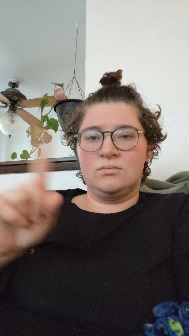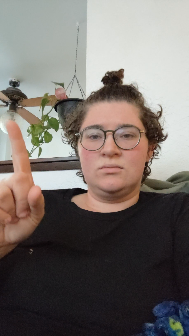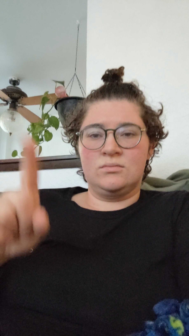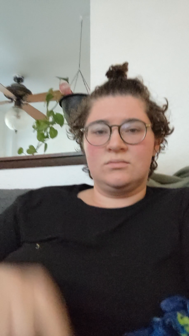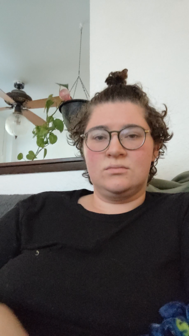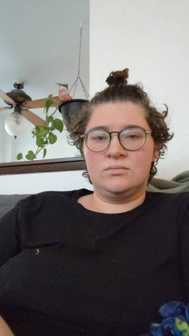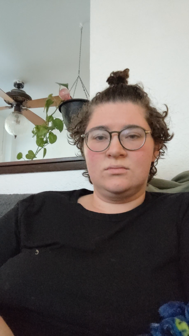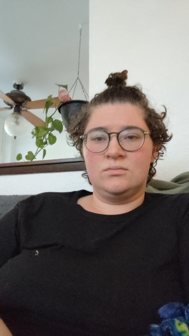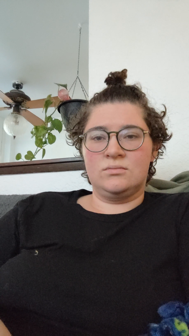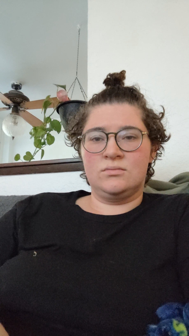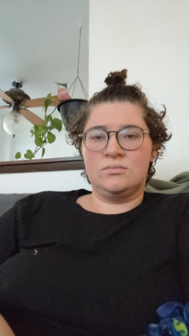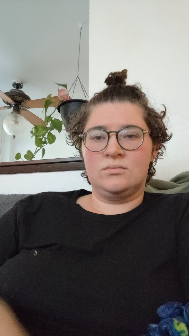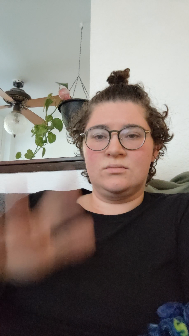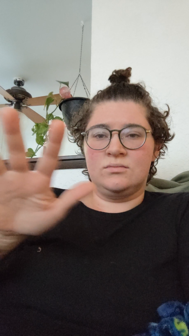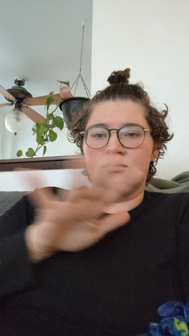full